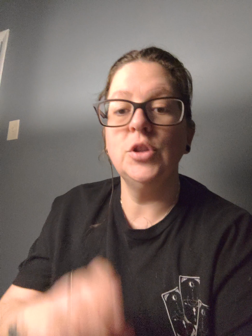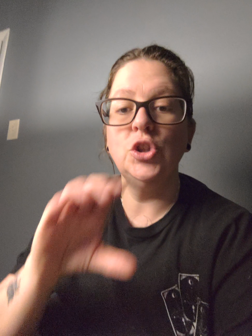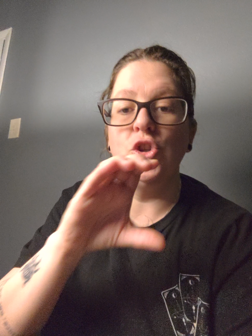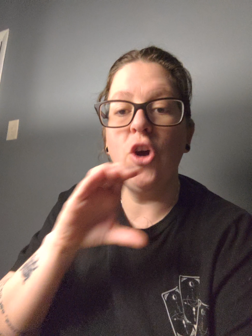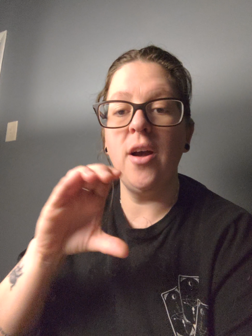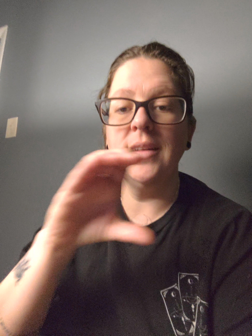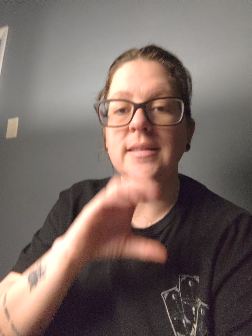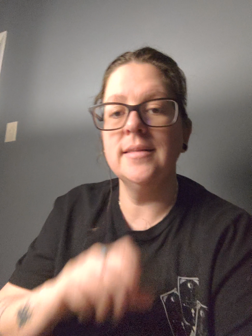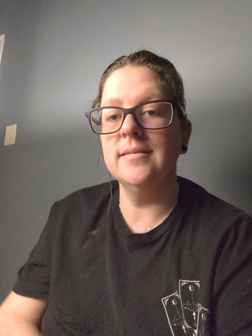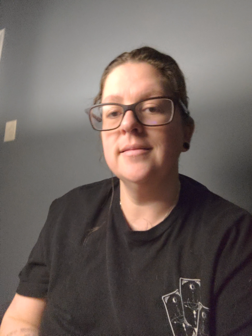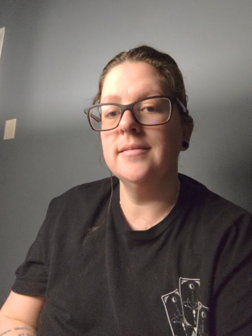chocolate